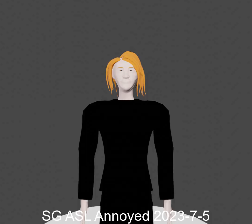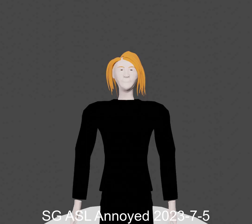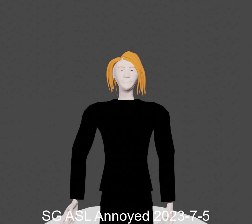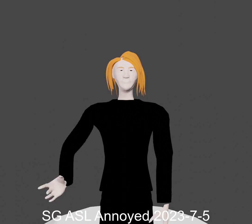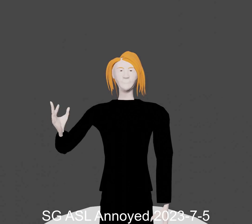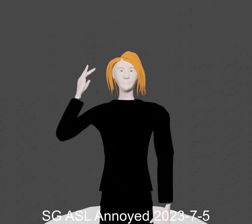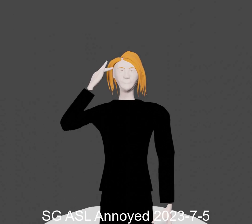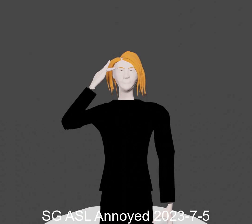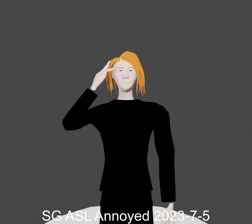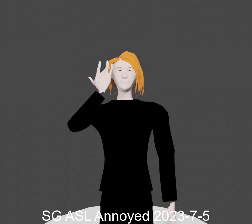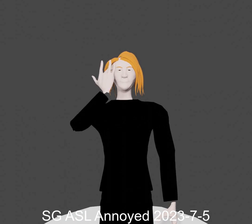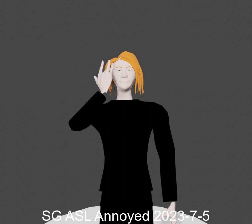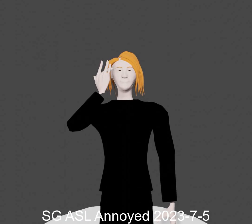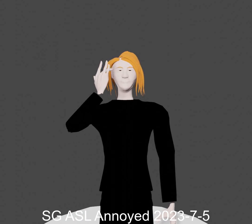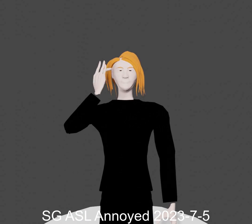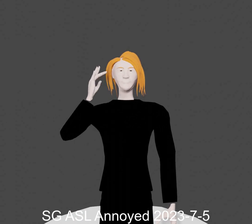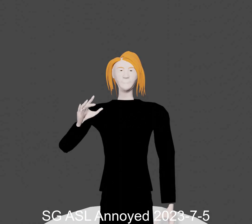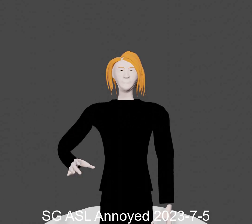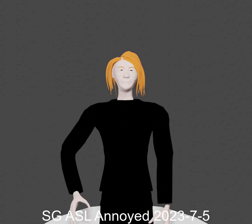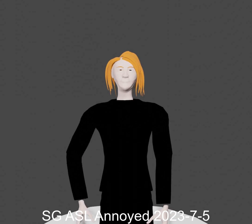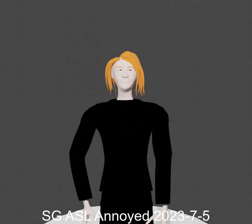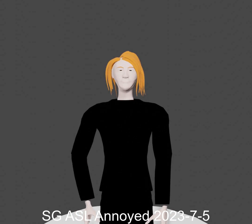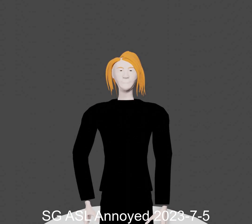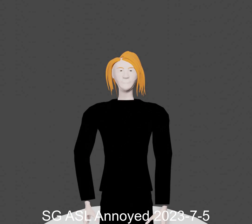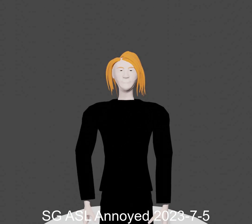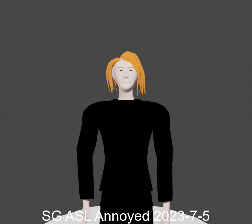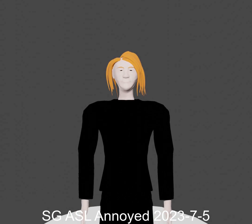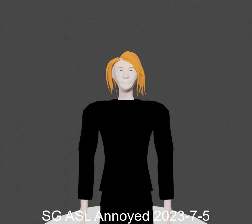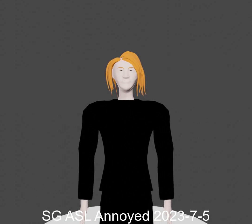Annoyed